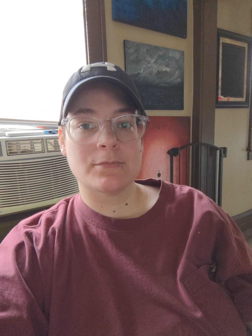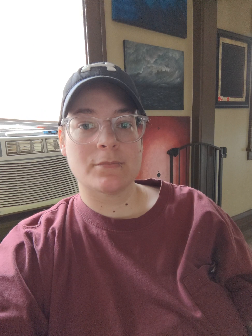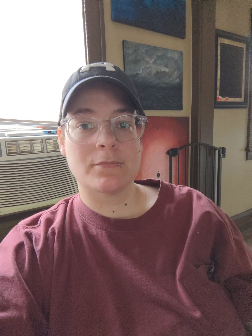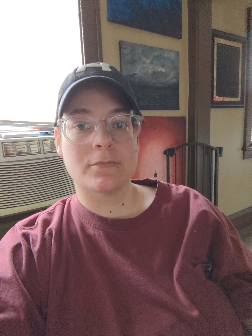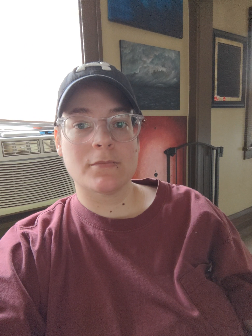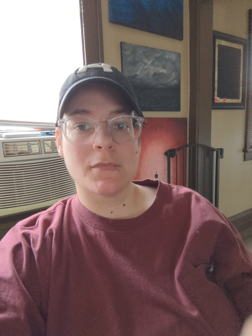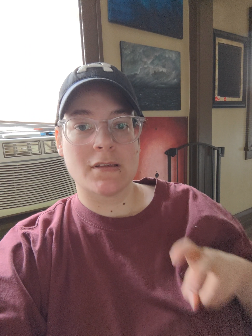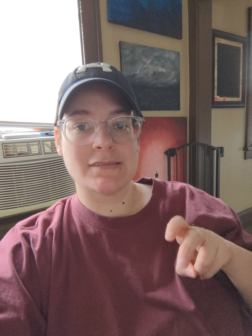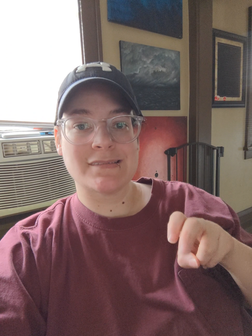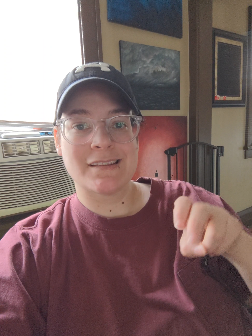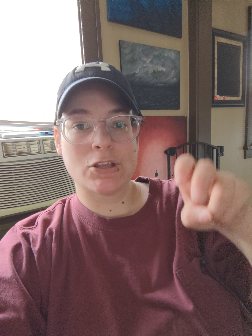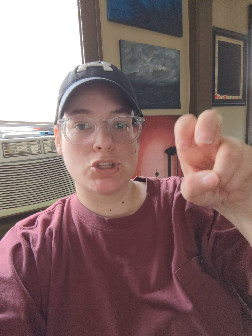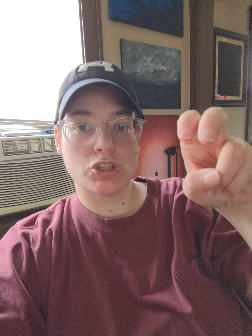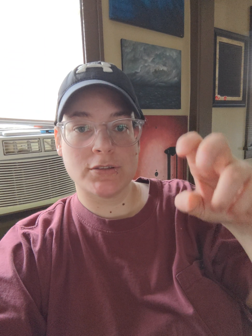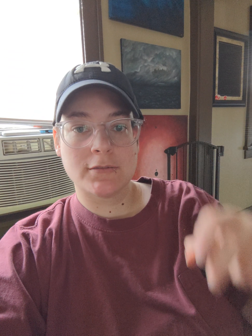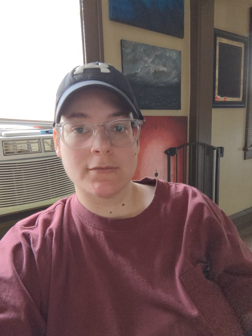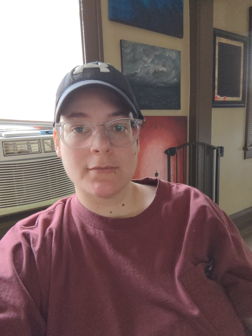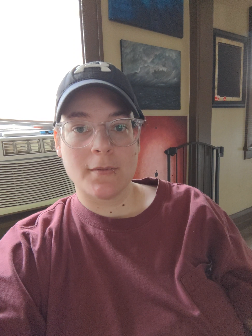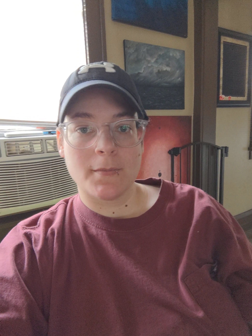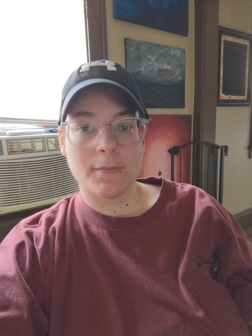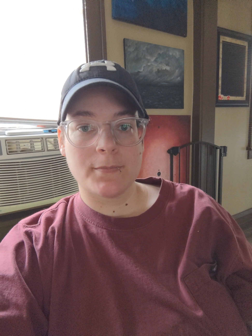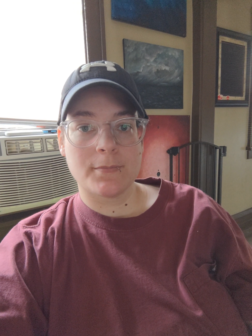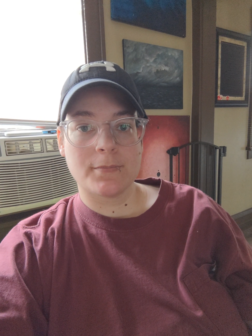stairs